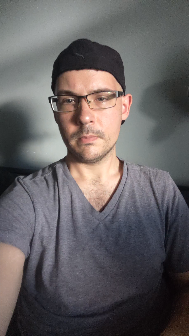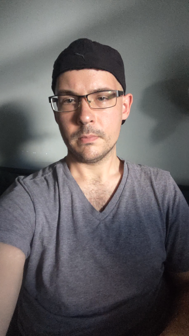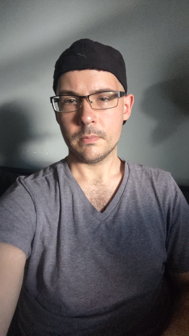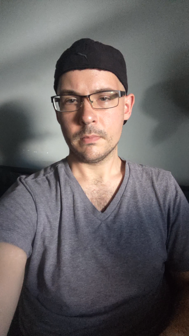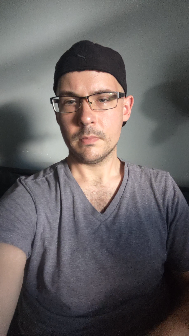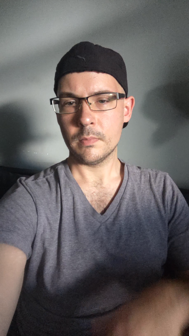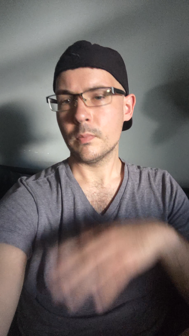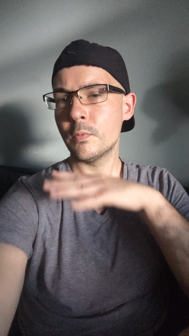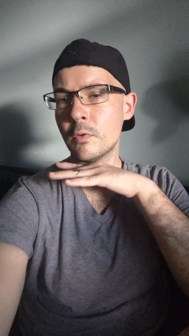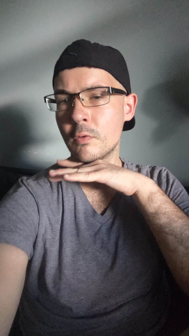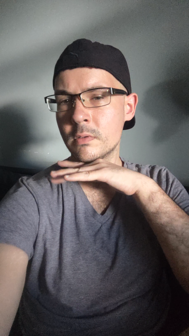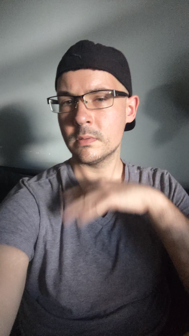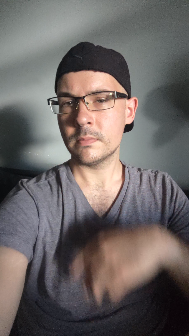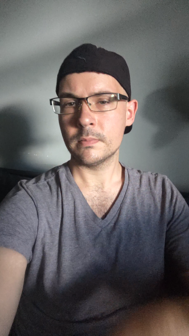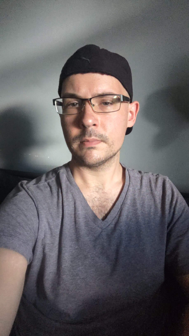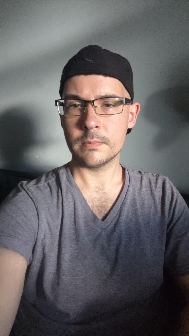naughty